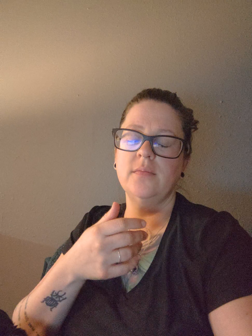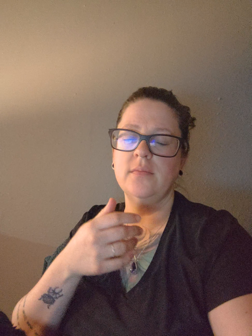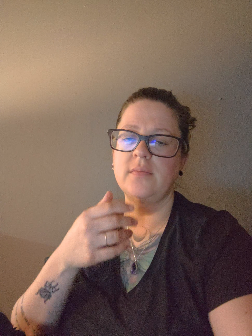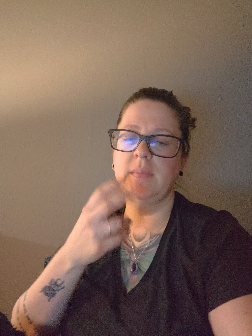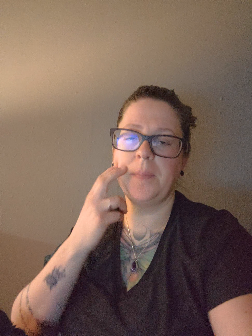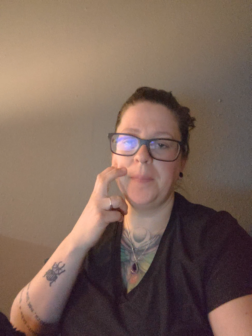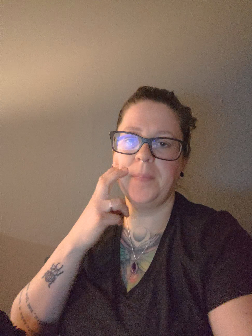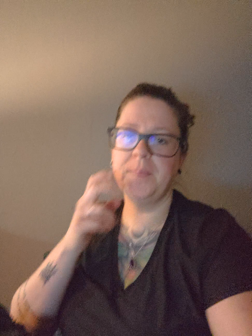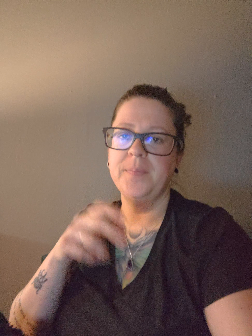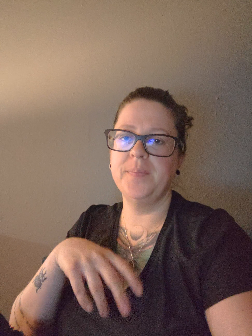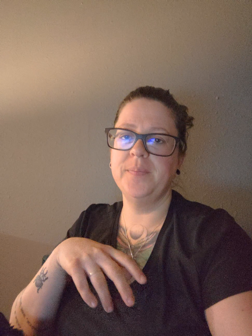gum